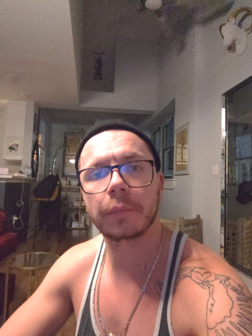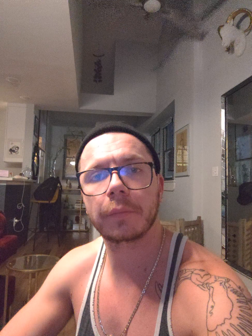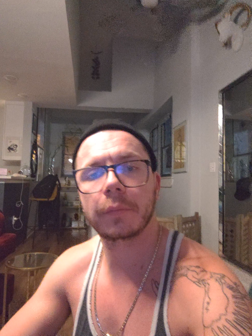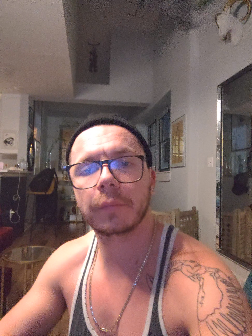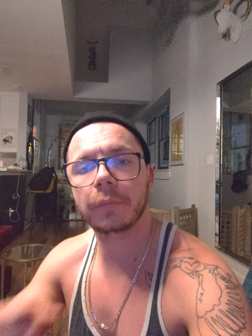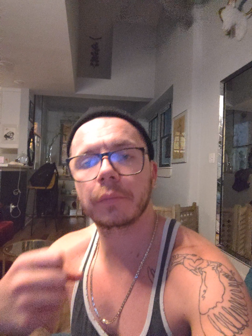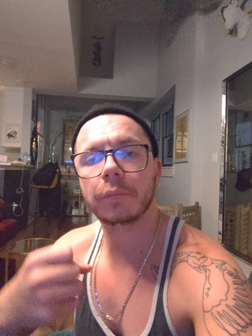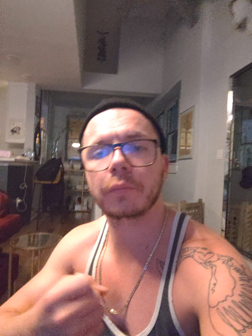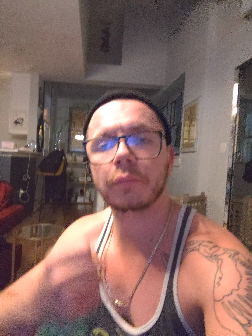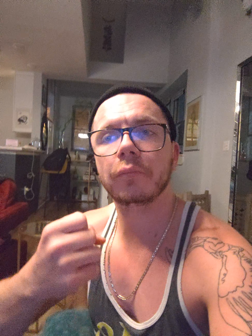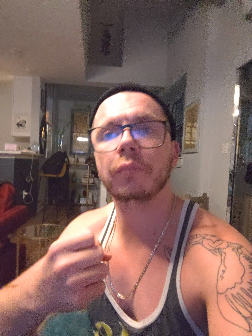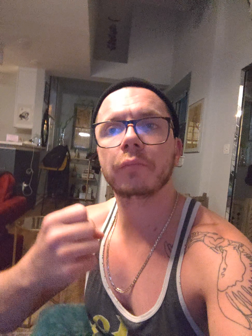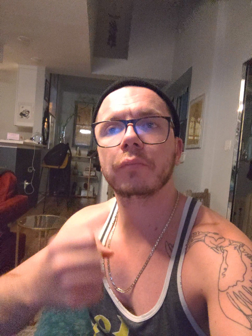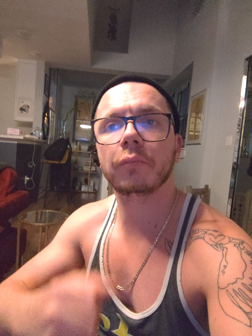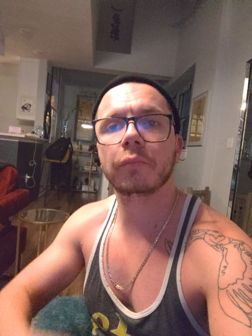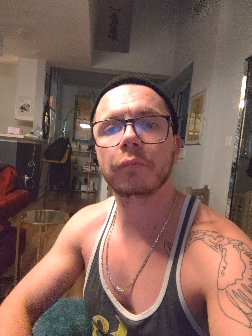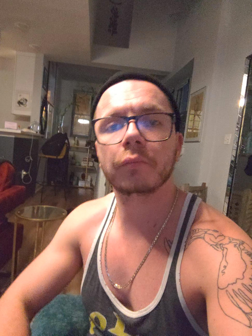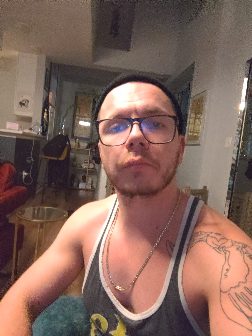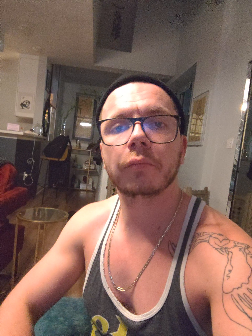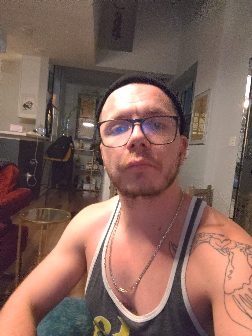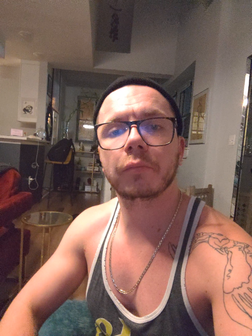car